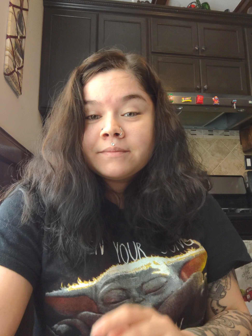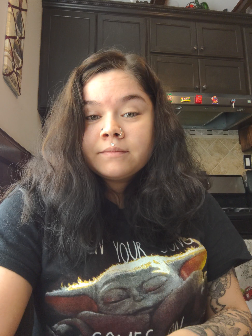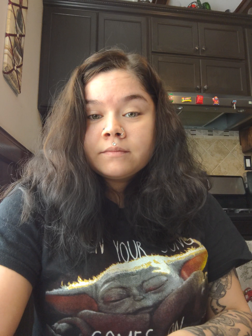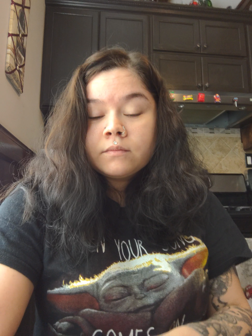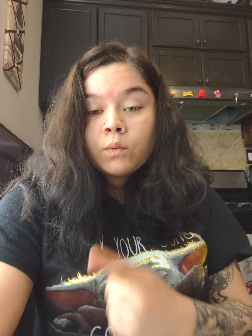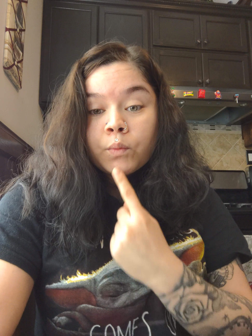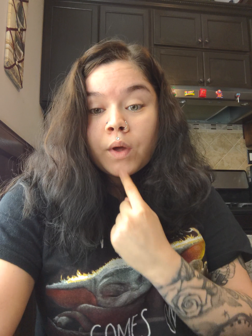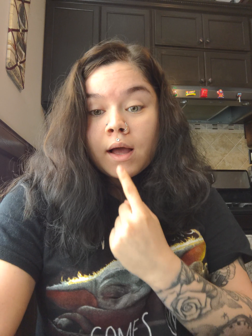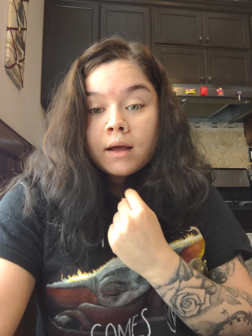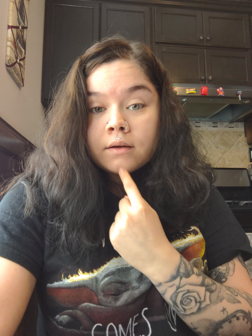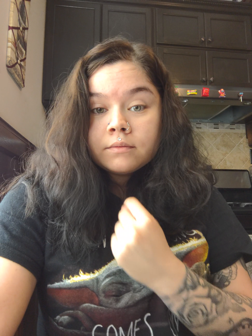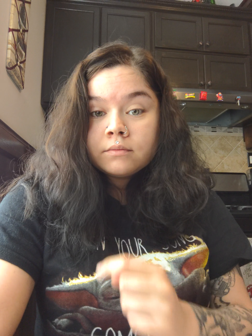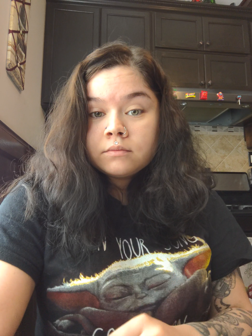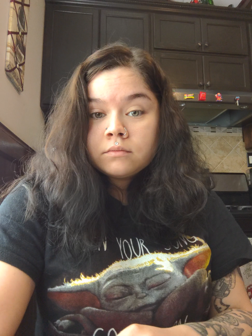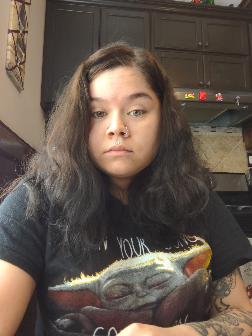red